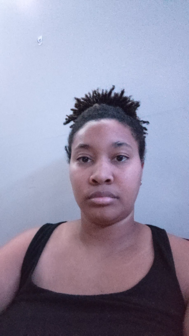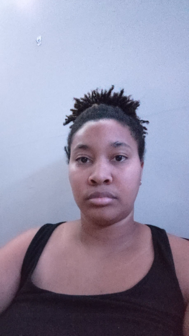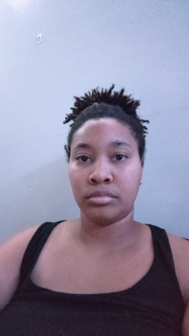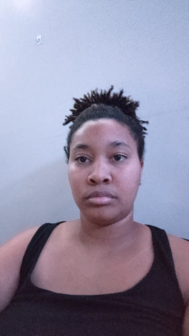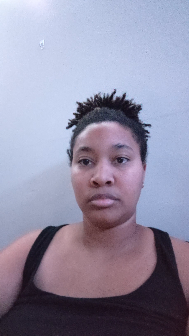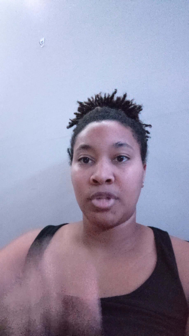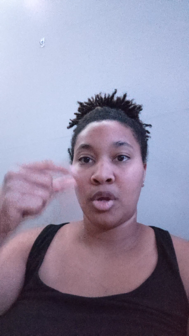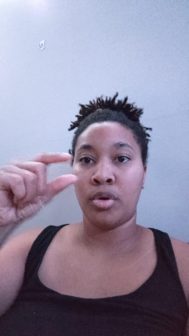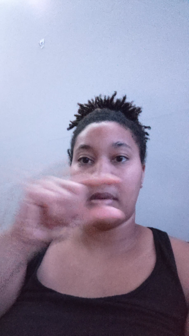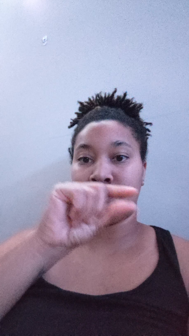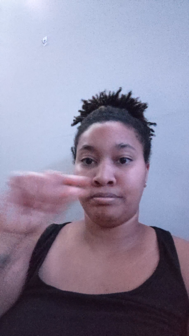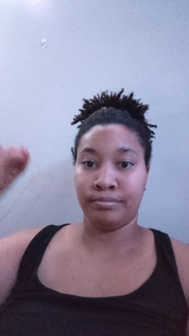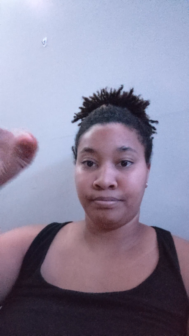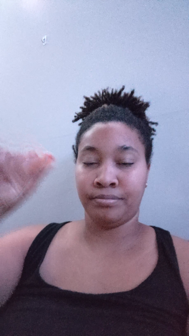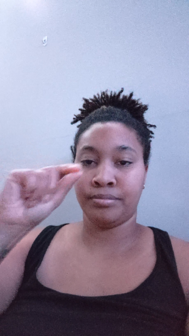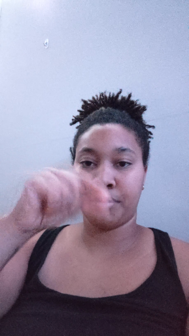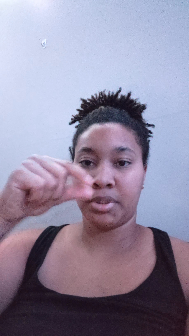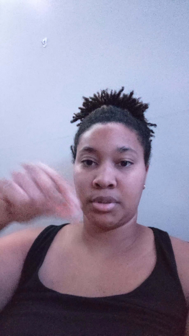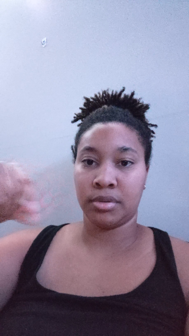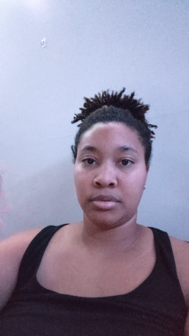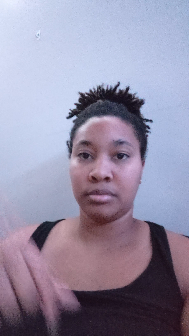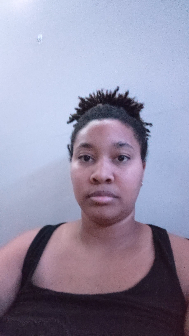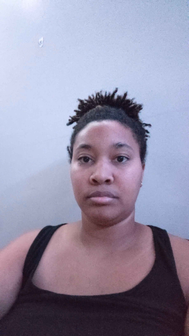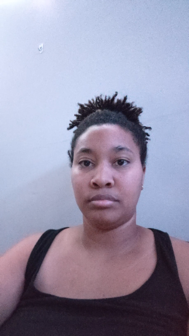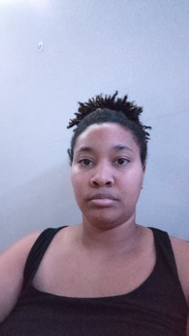peas